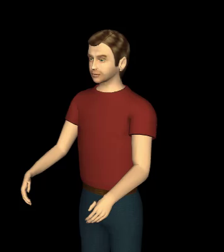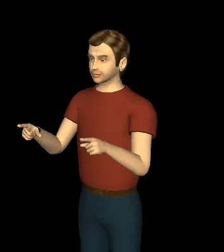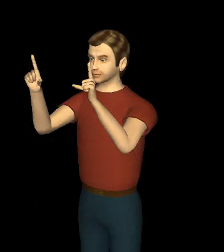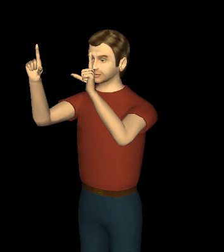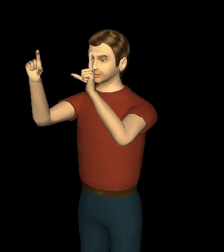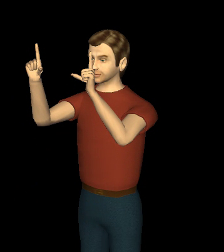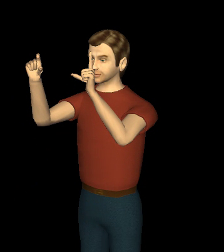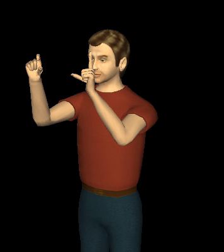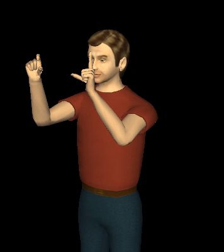كاميرا